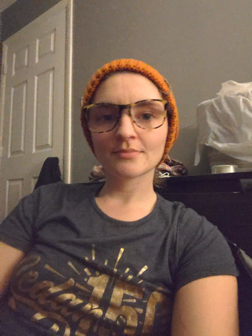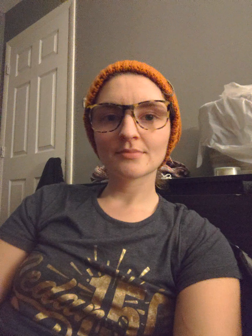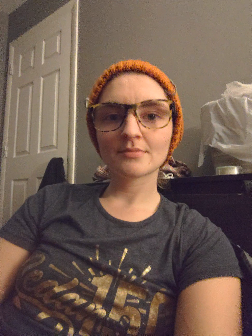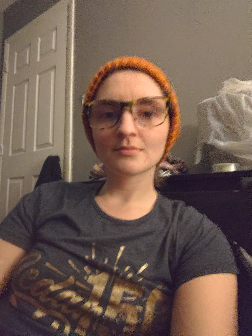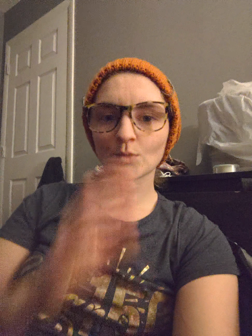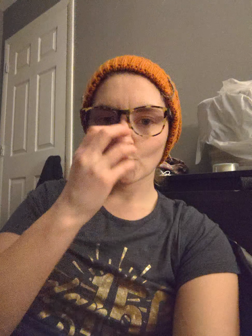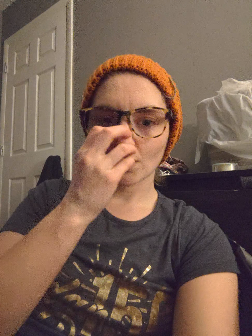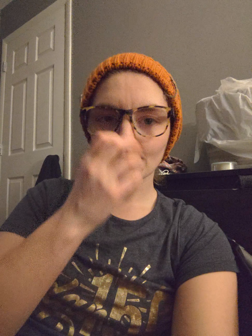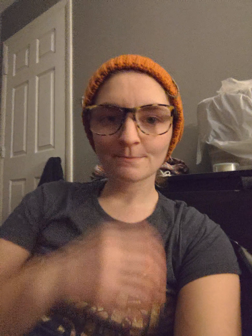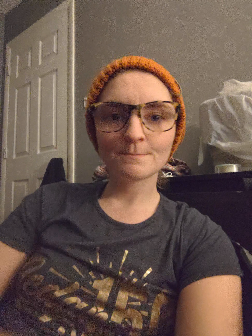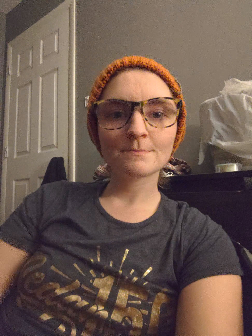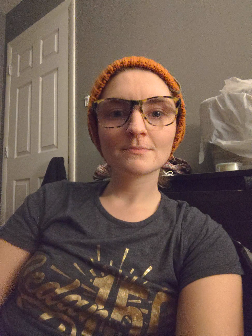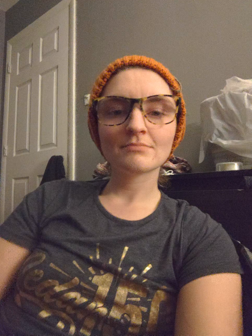clown